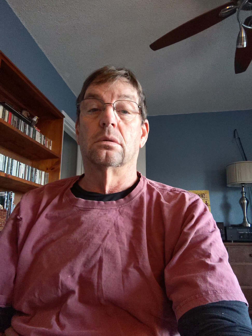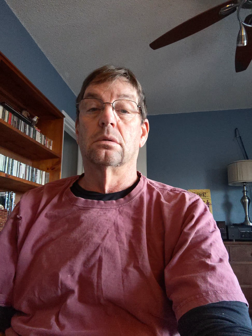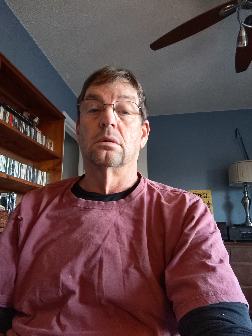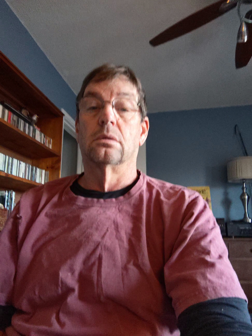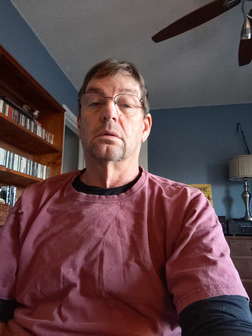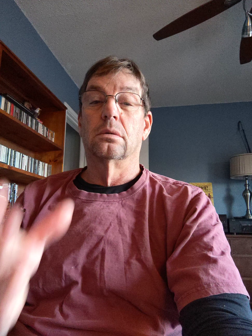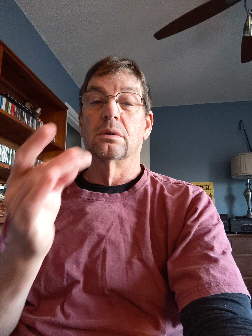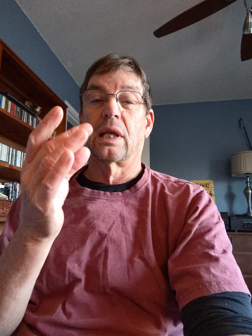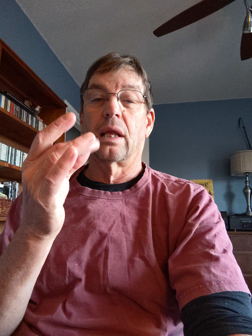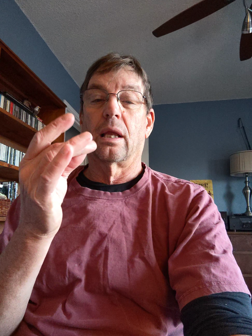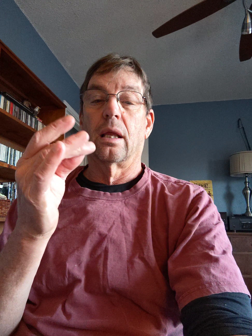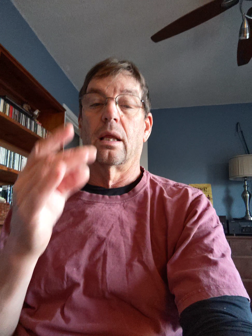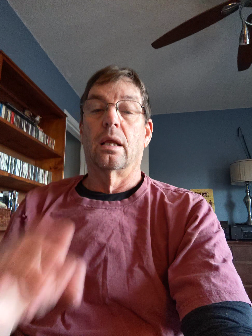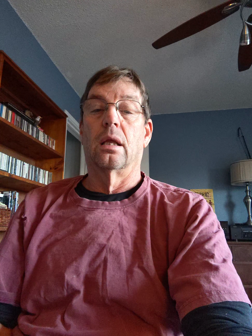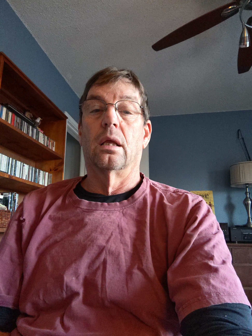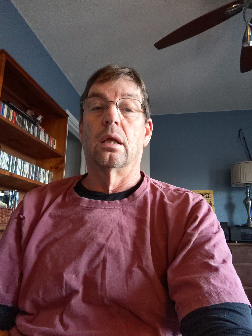sticky